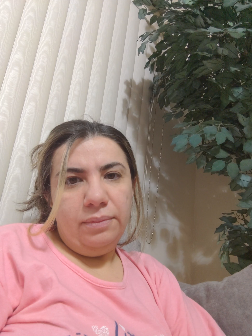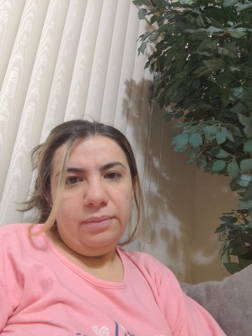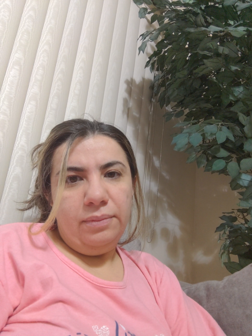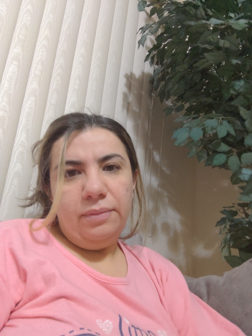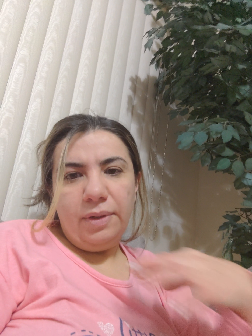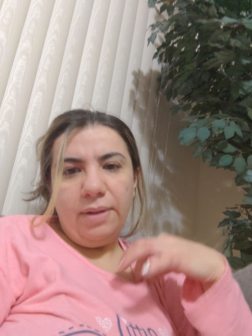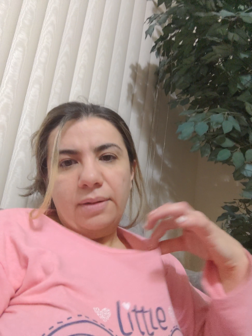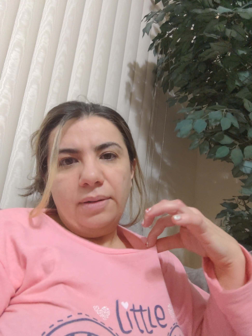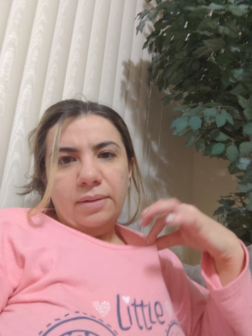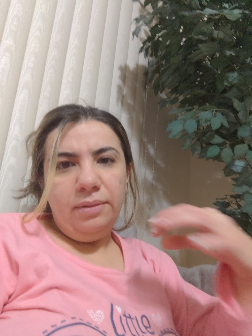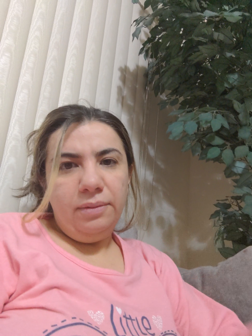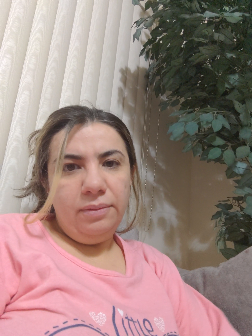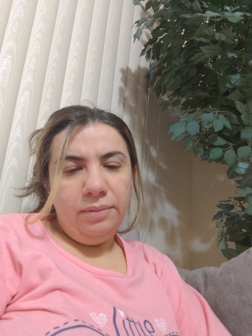shirt